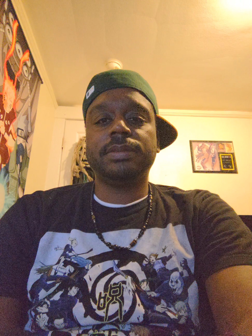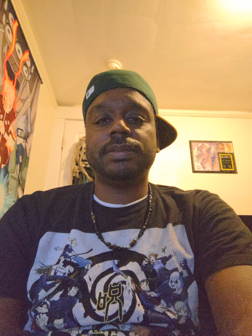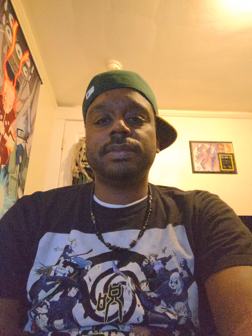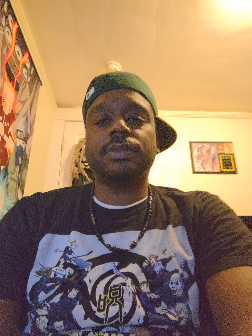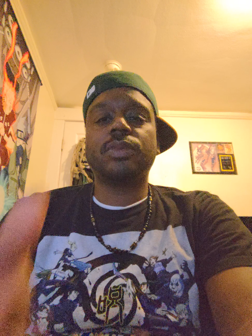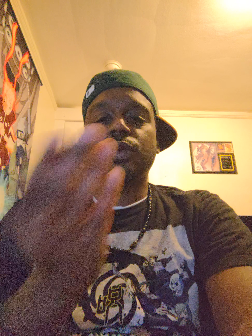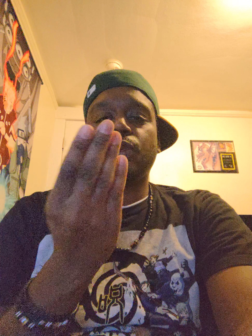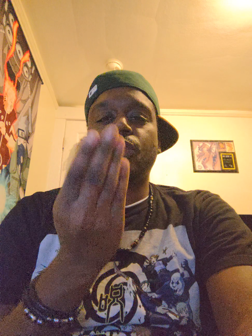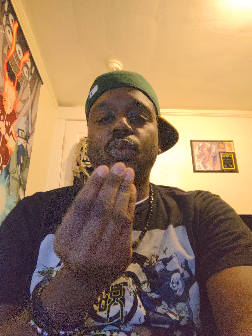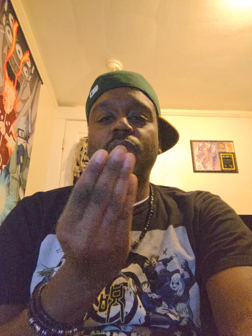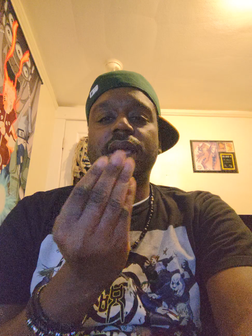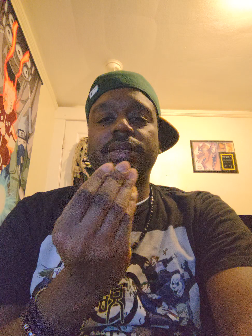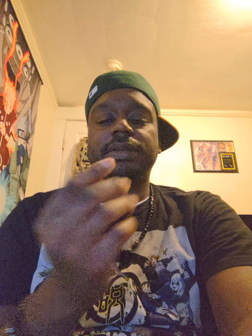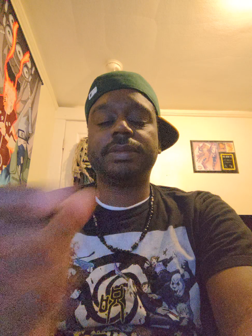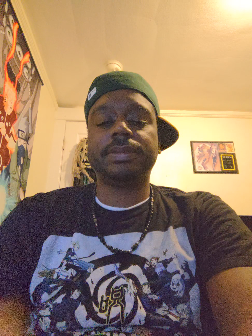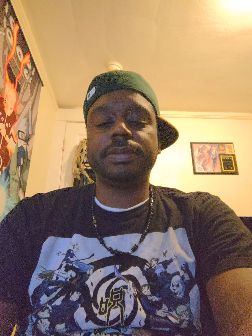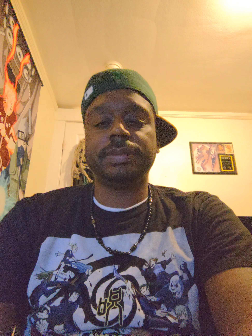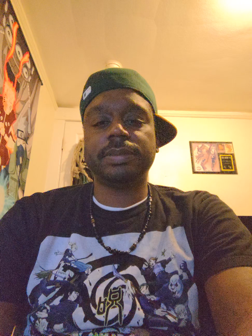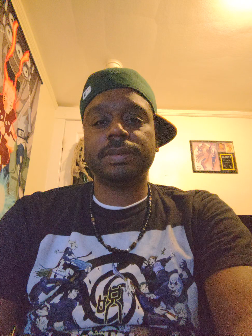wet